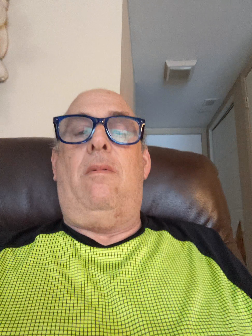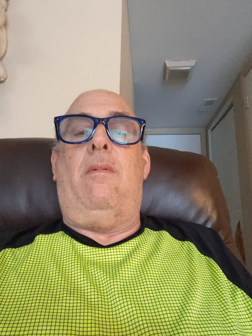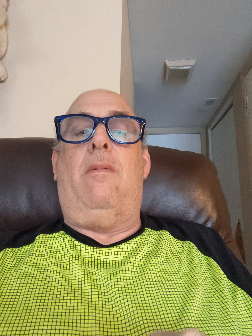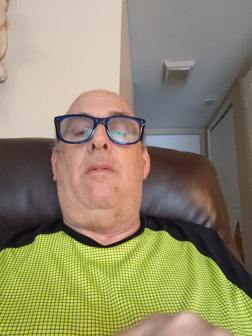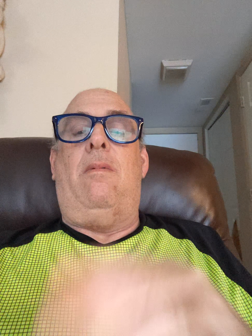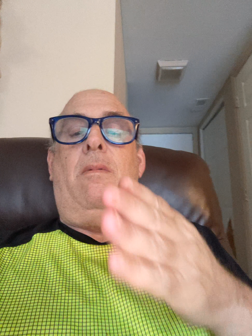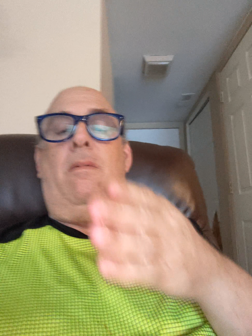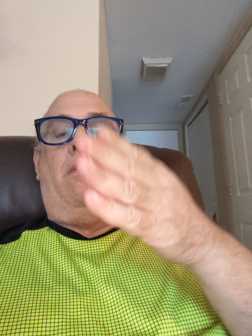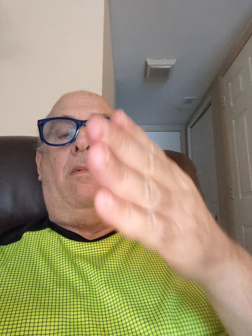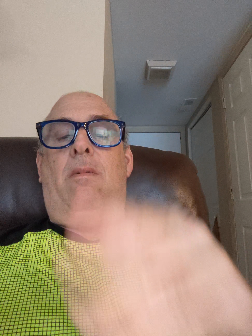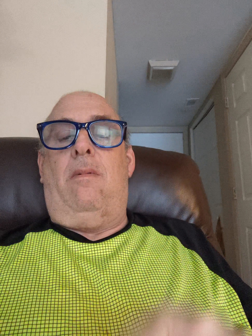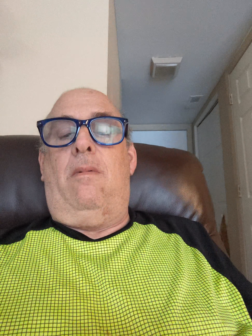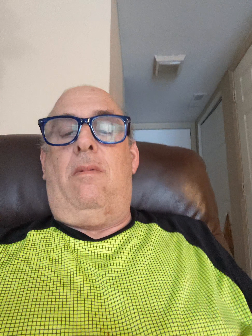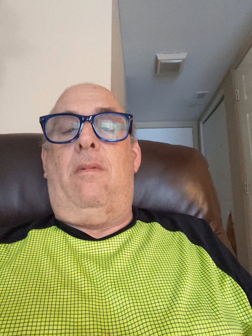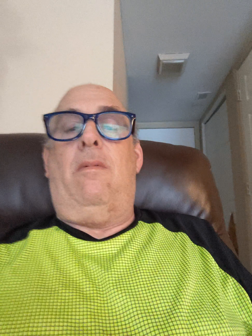boat